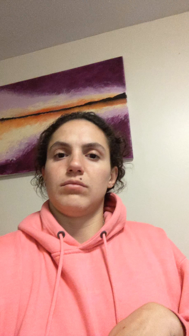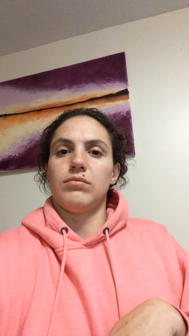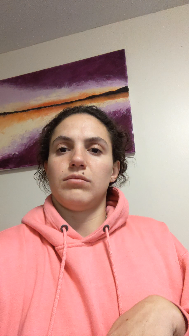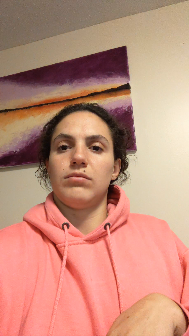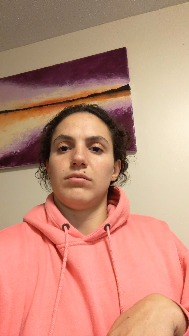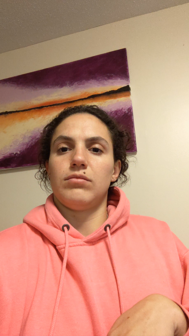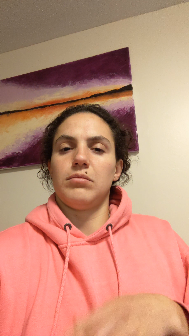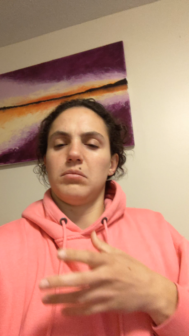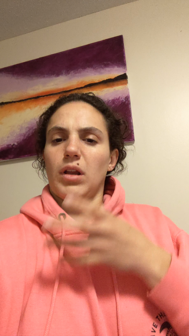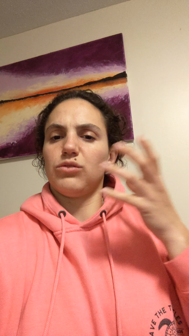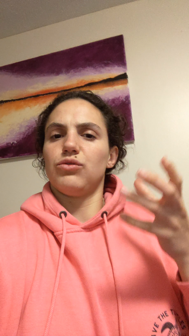much